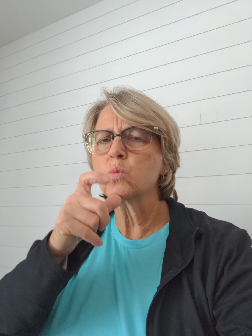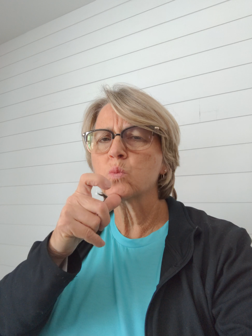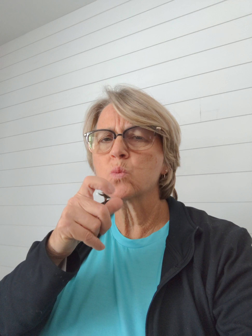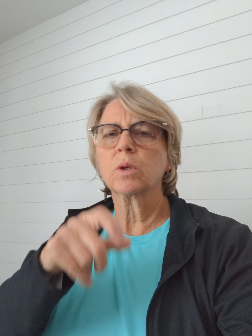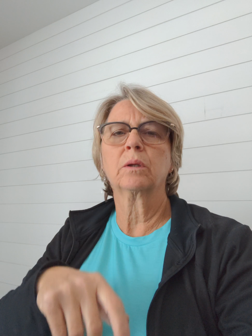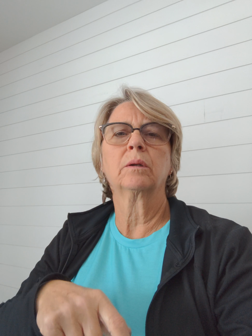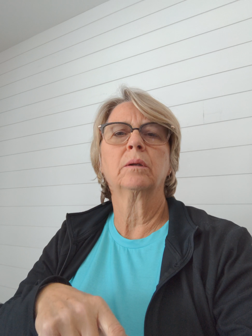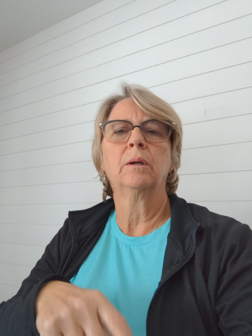who